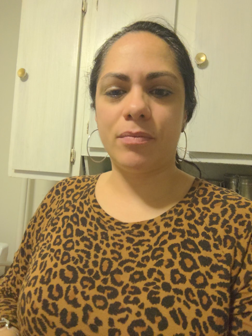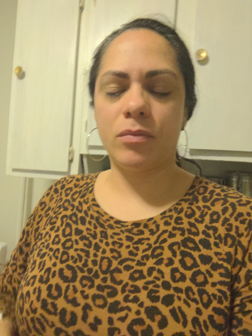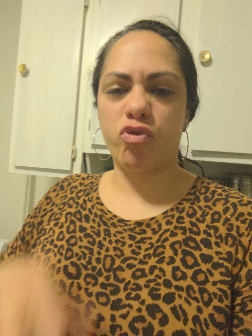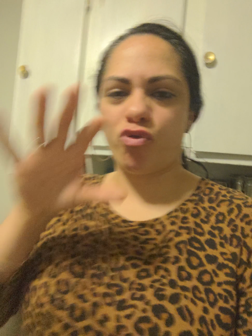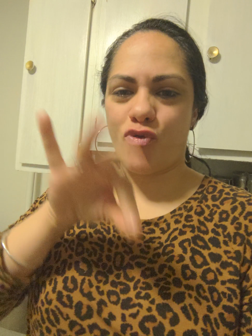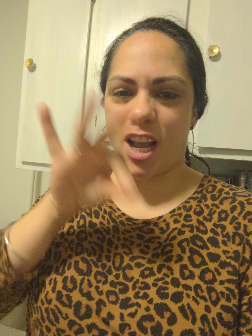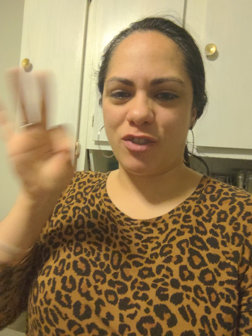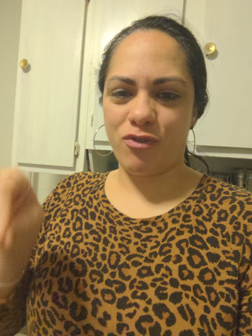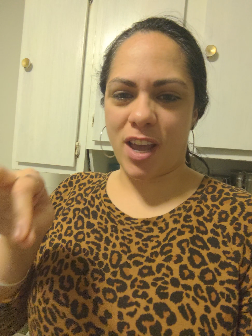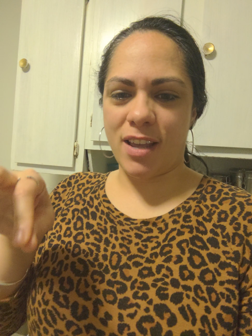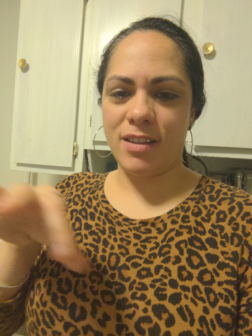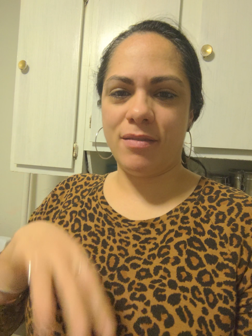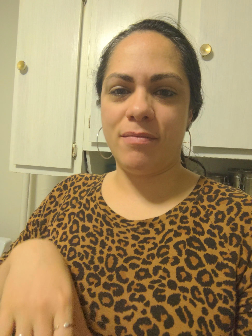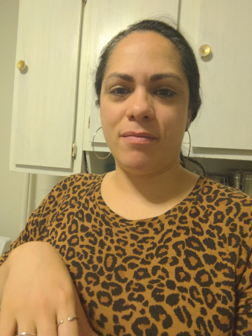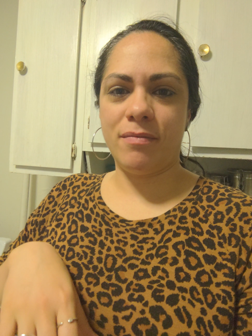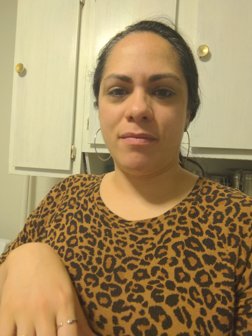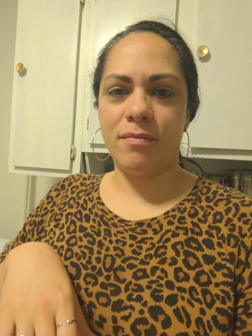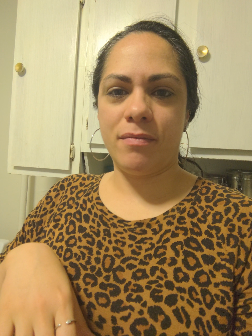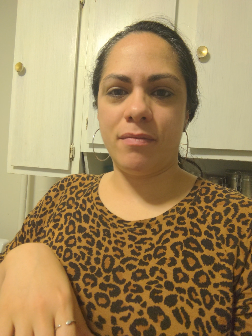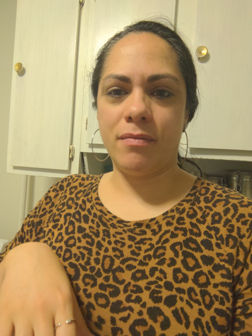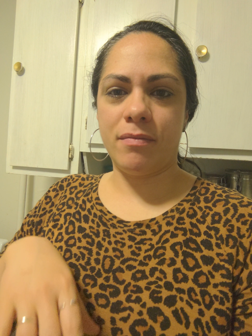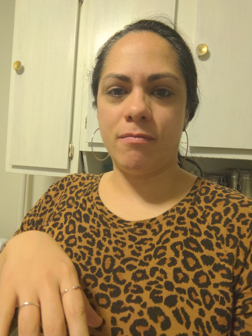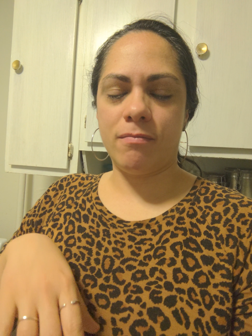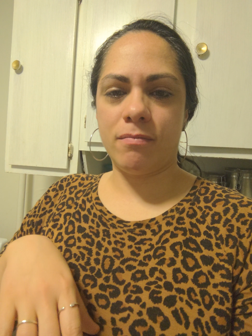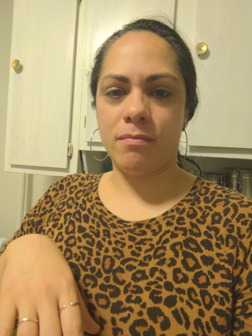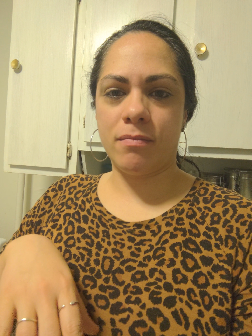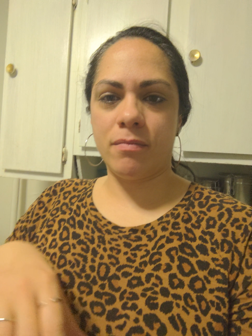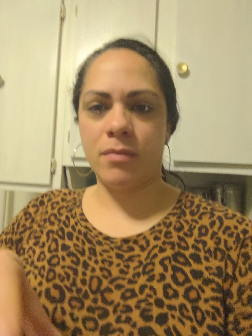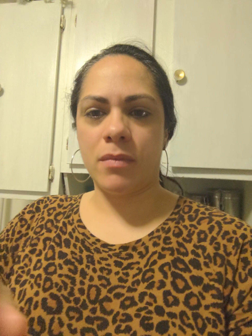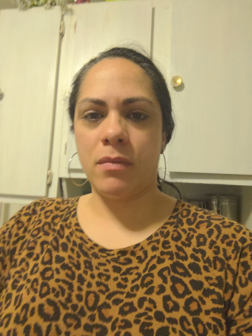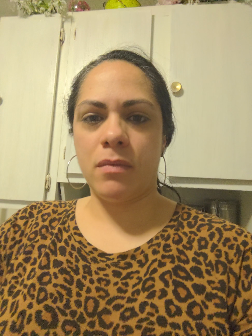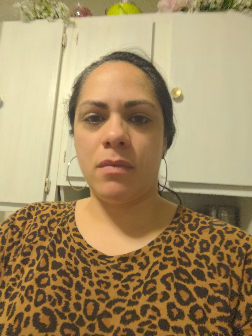french fries